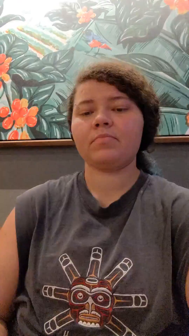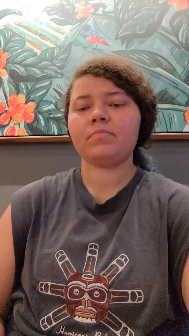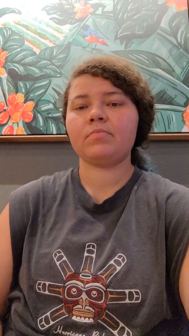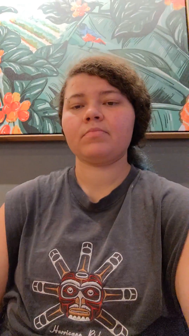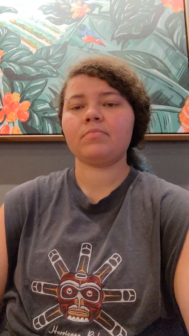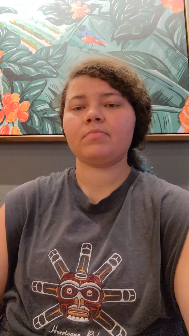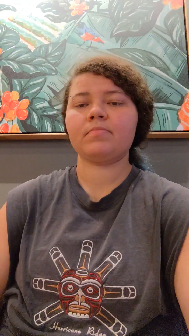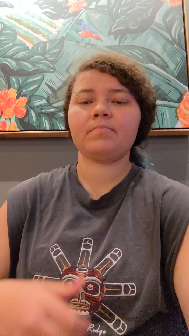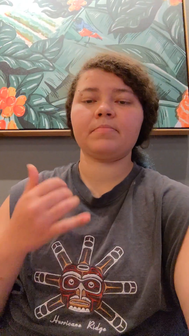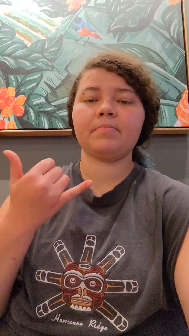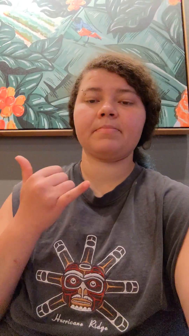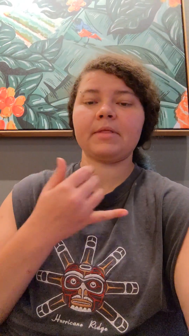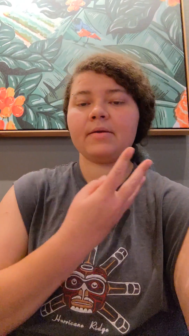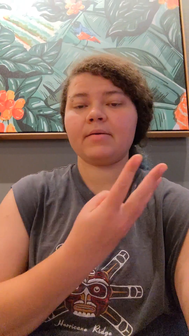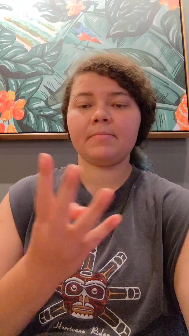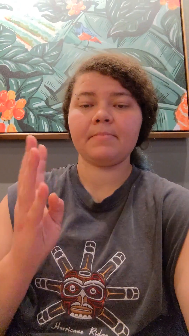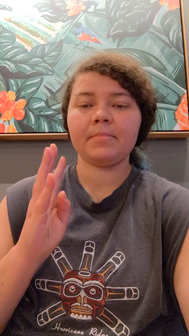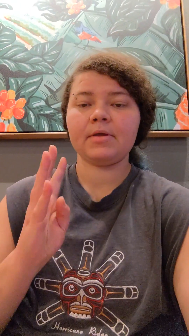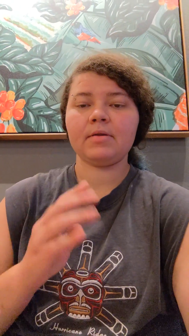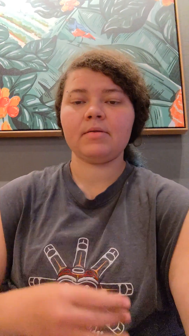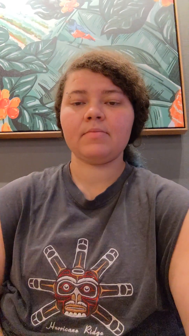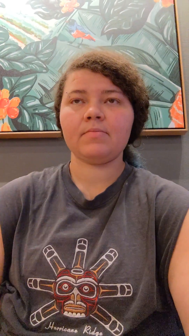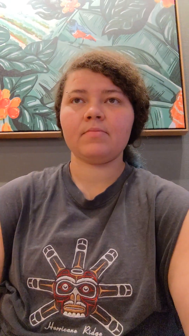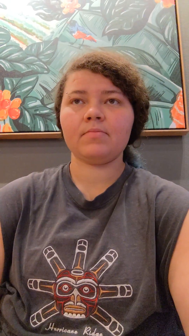playpen